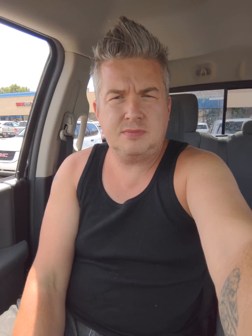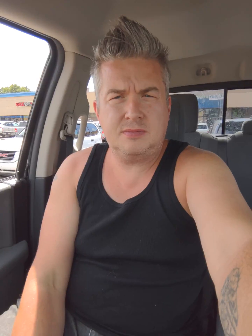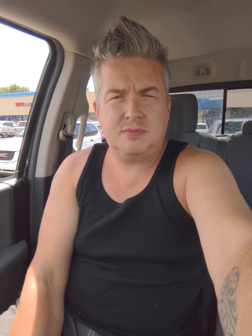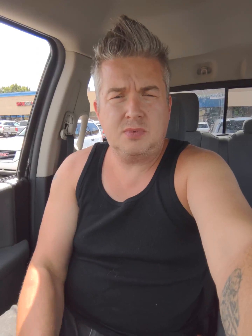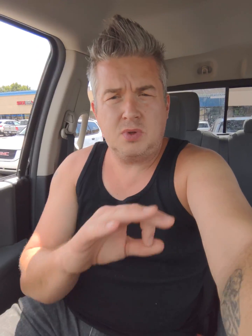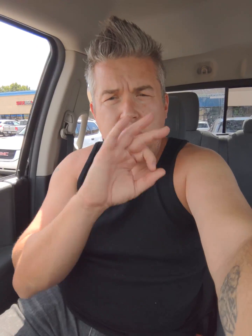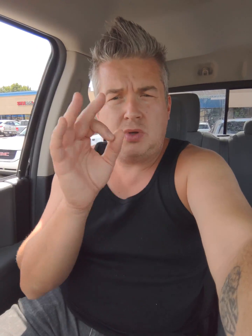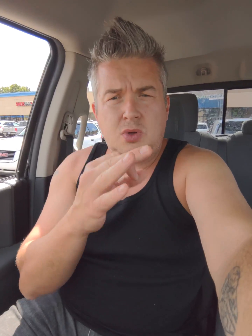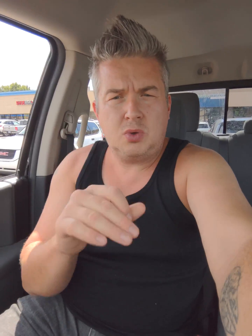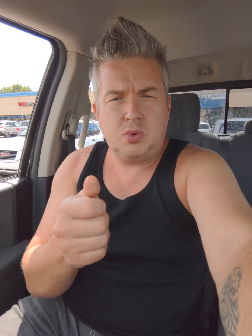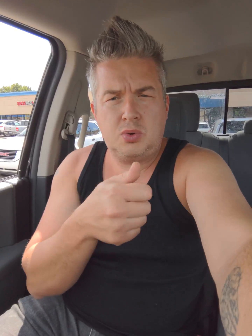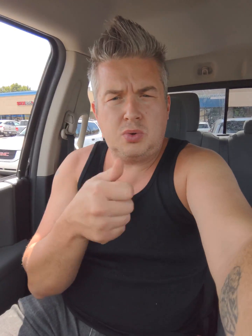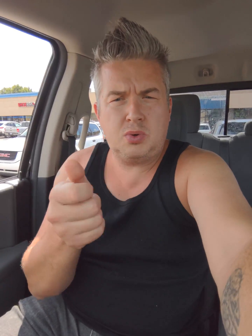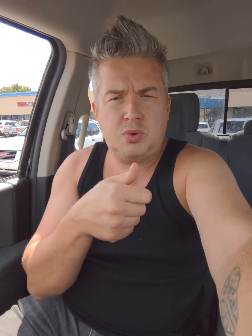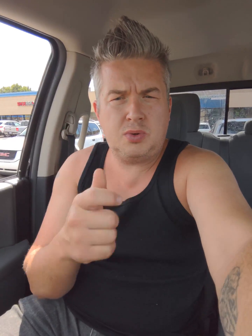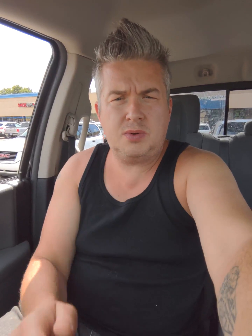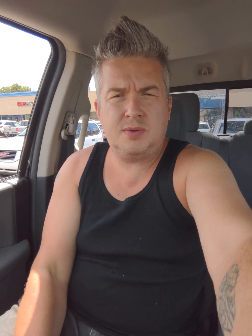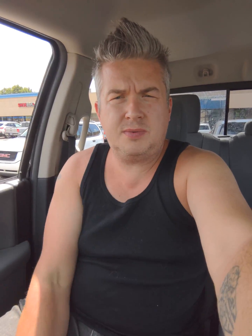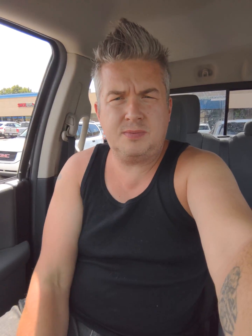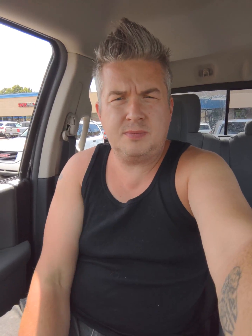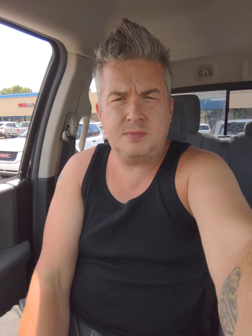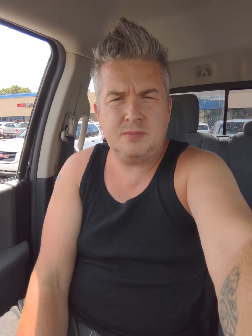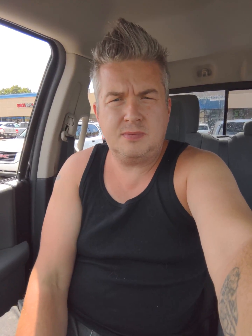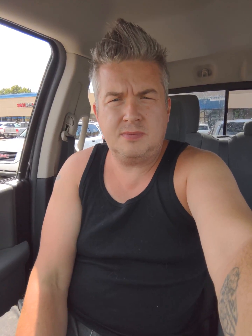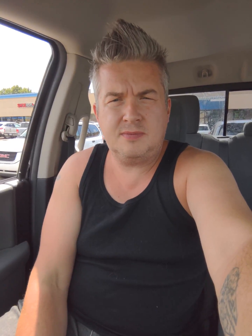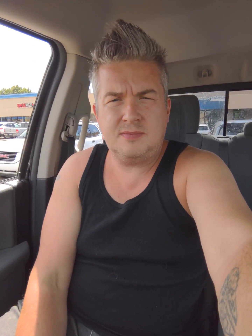hose